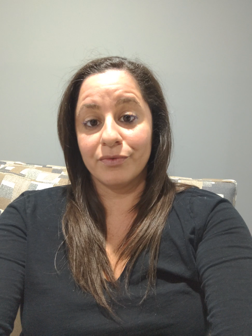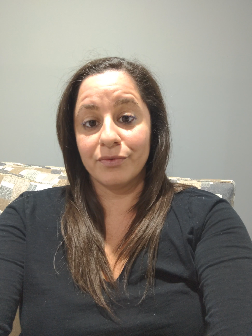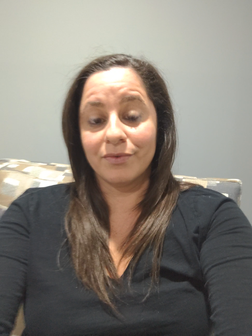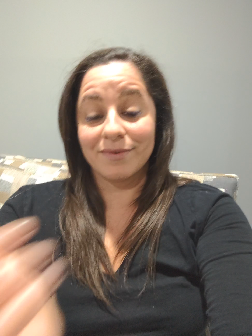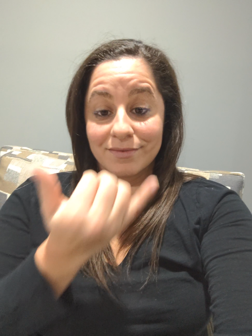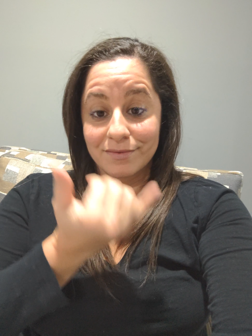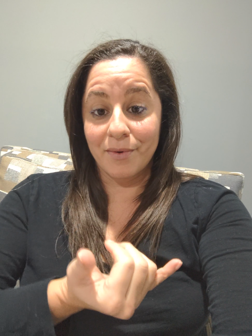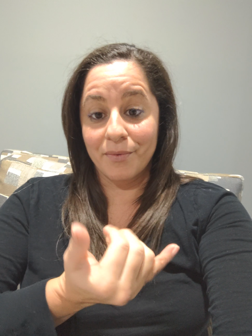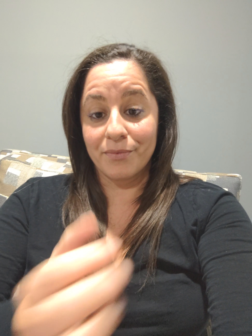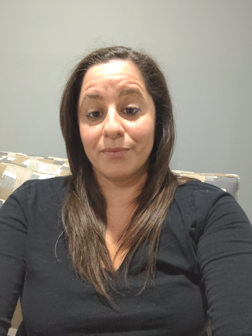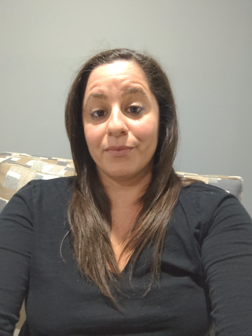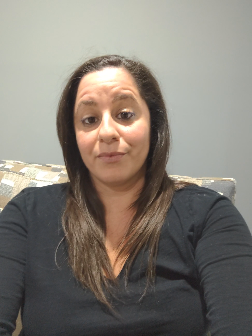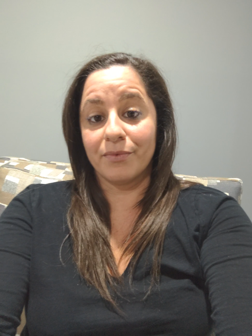now